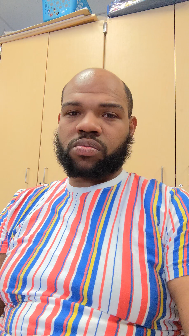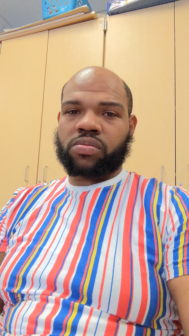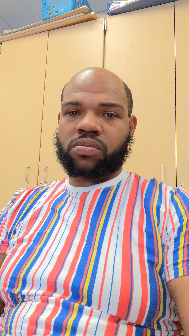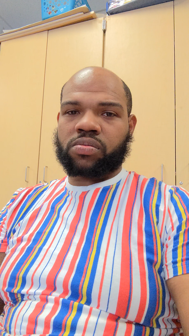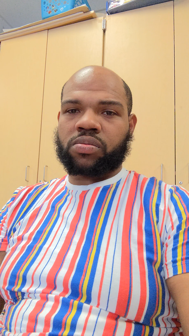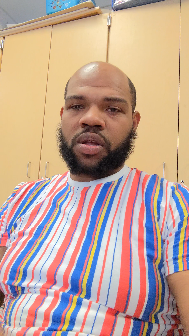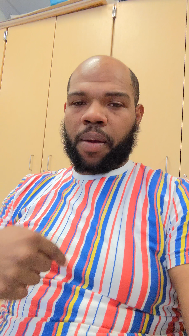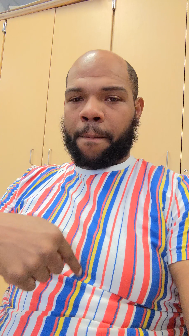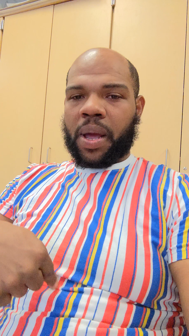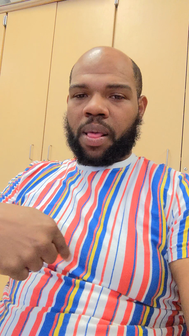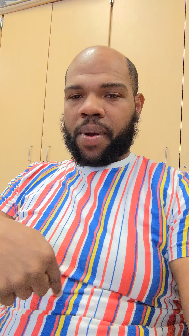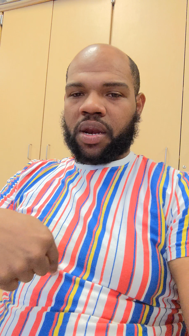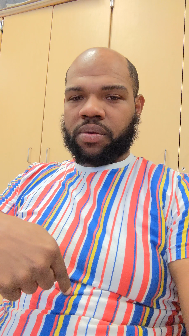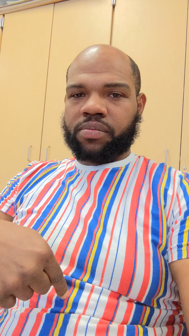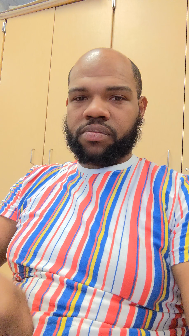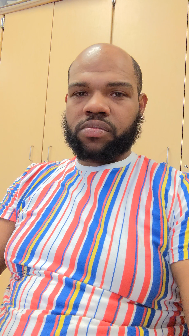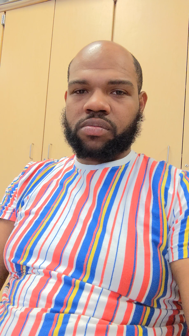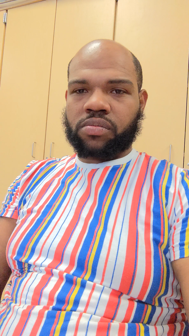belly button